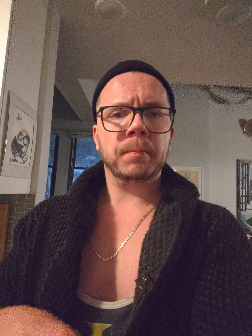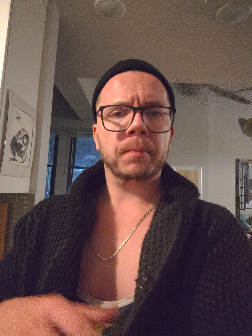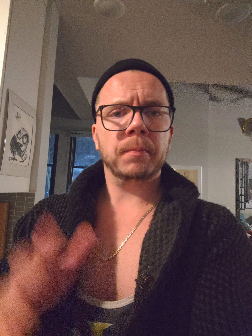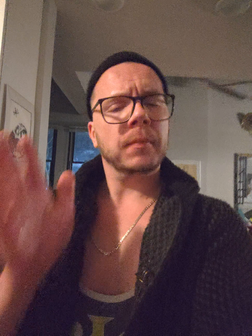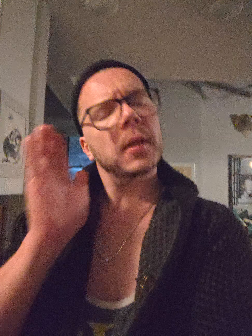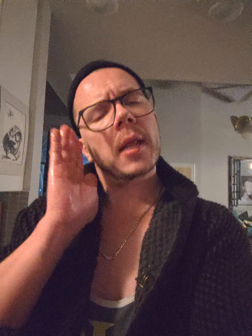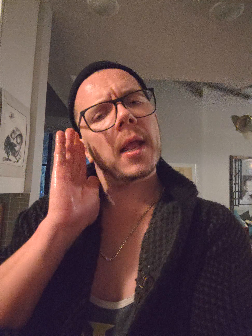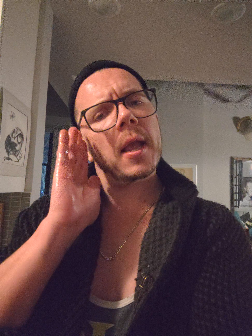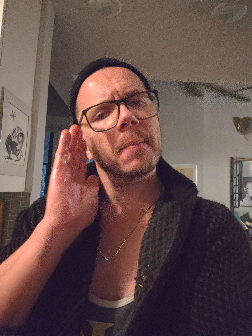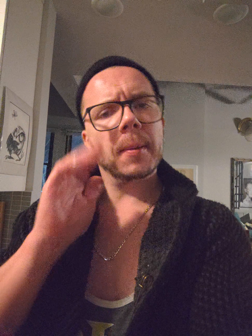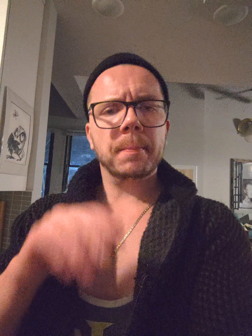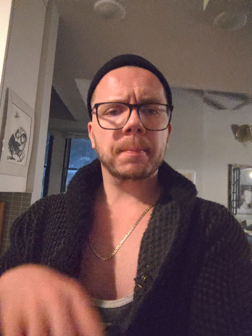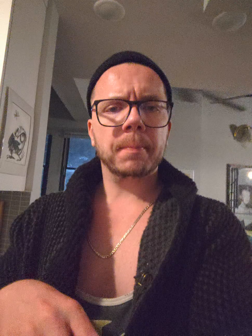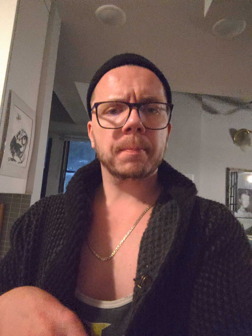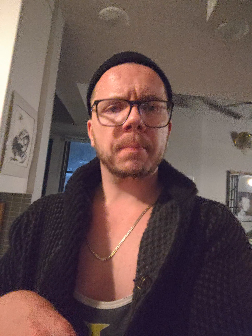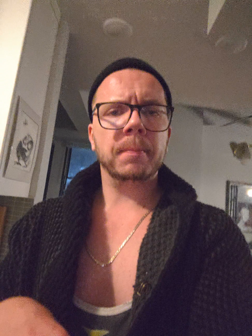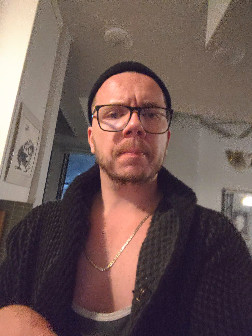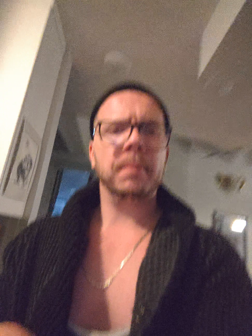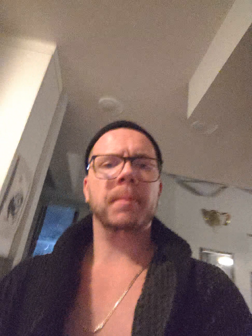nap